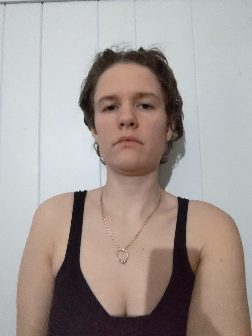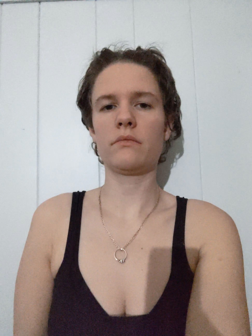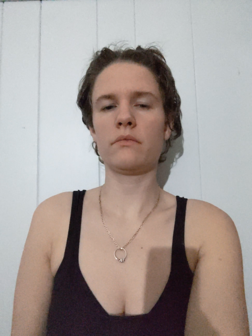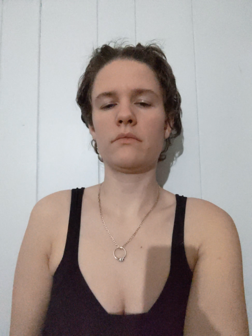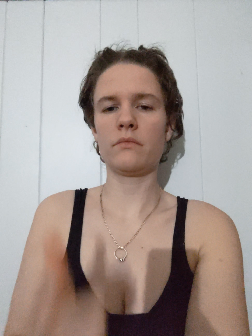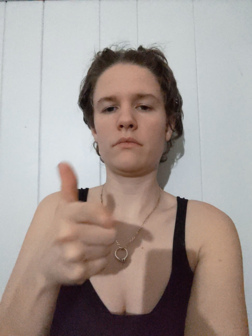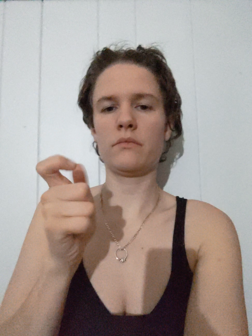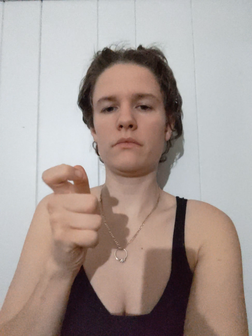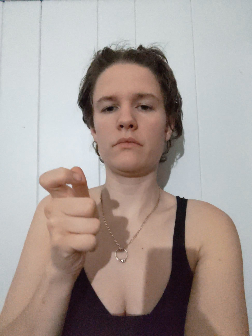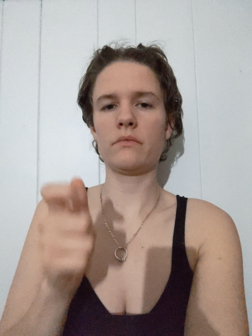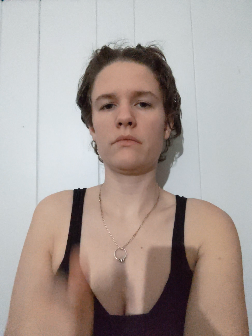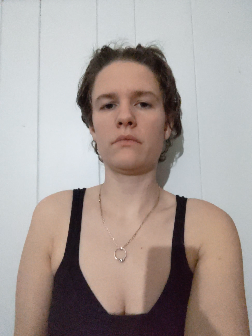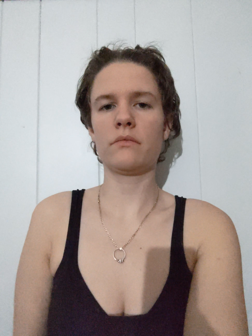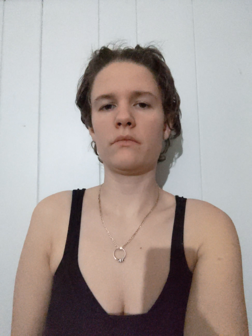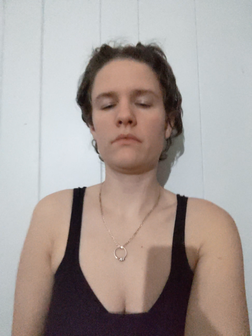fast